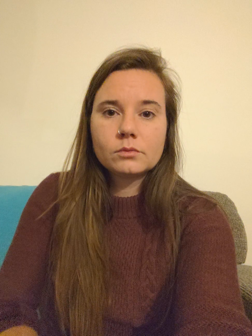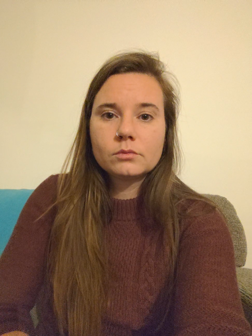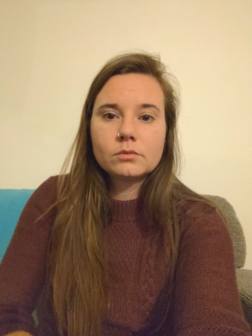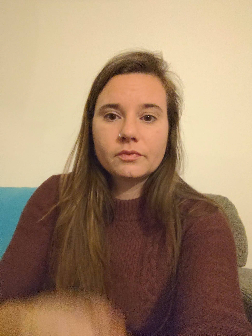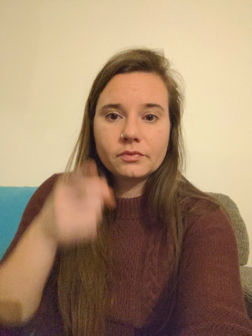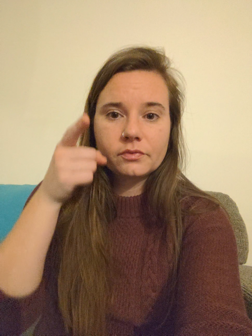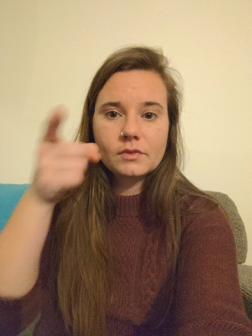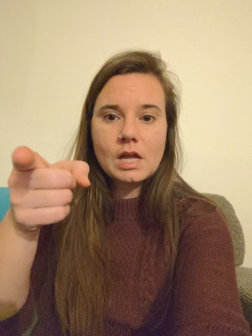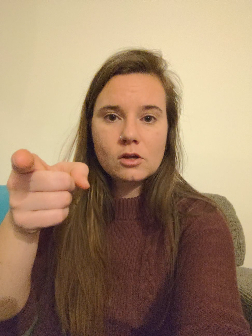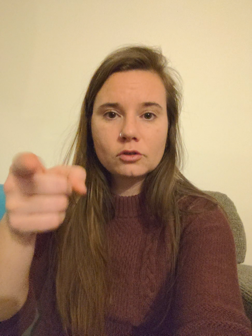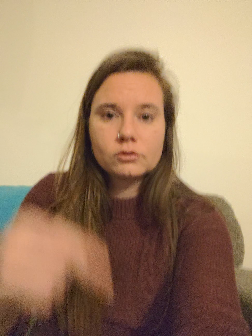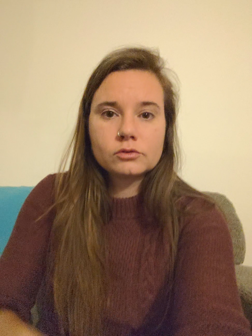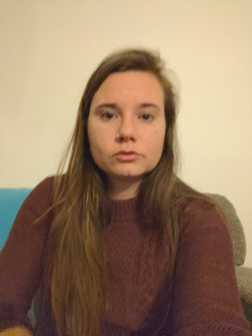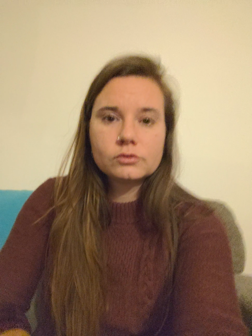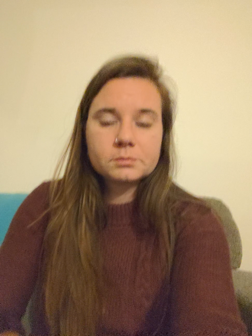there